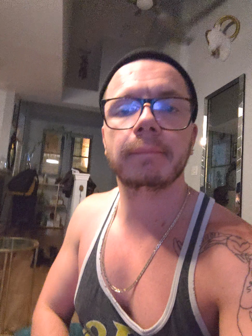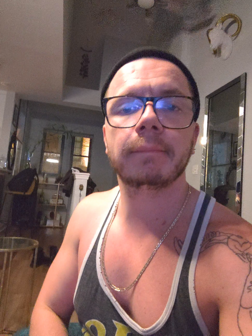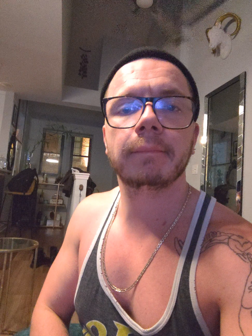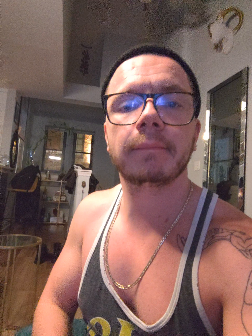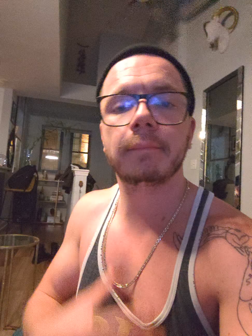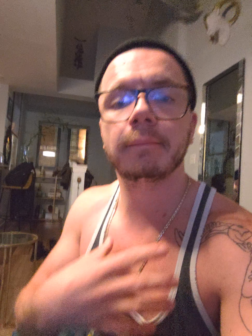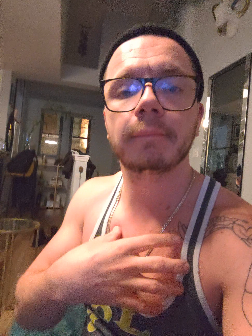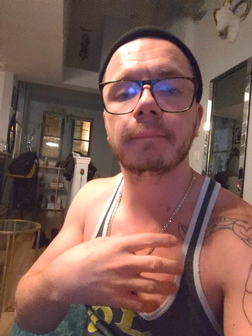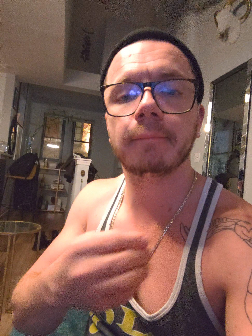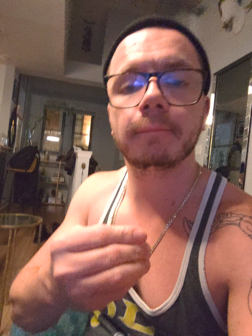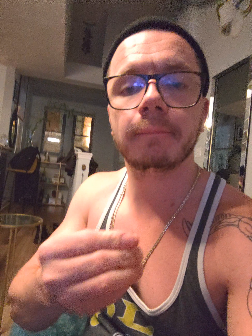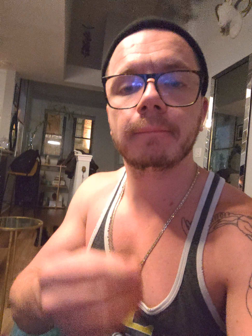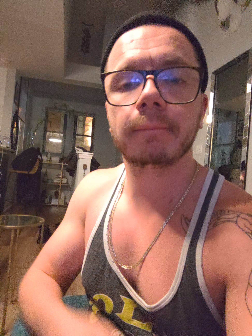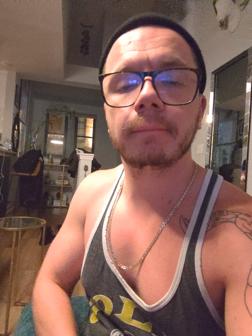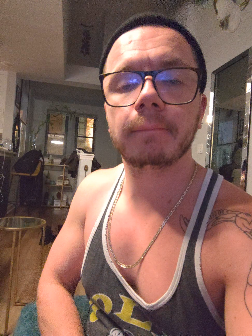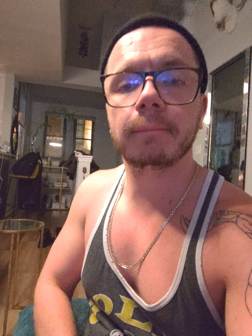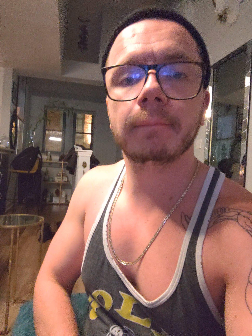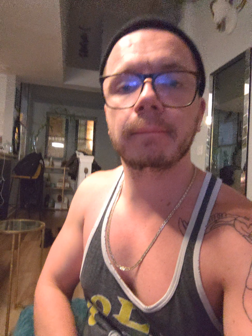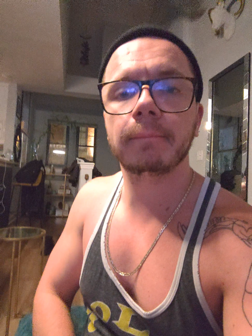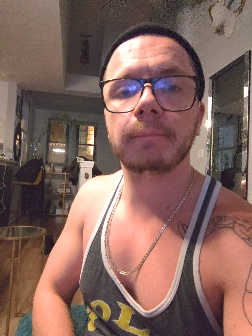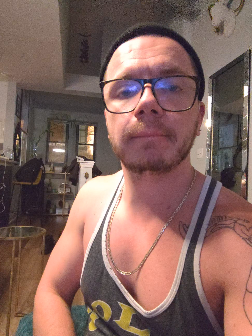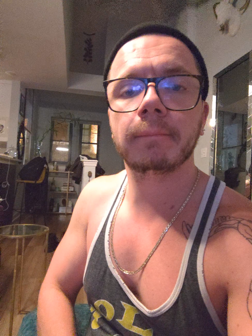white